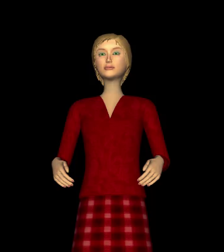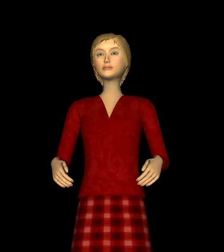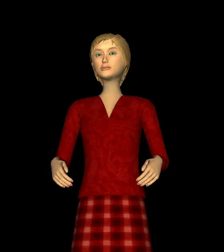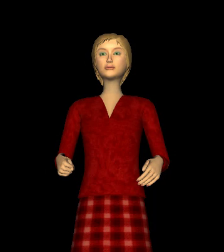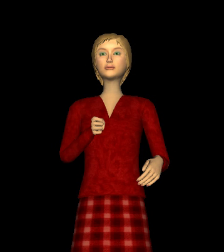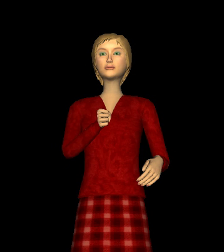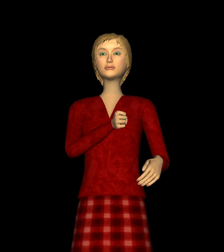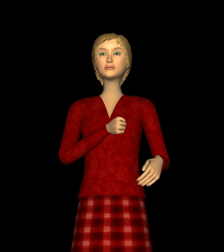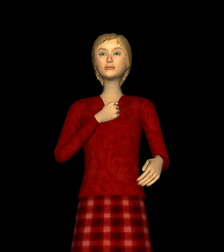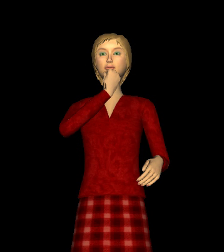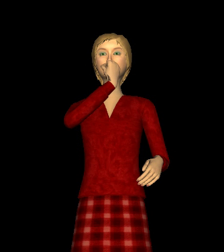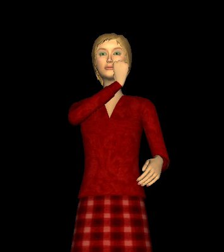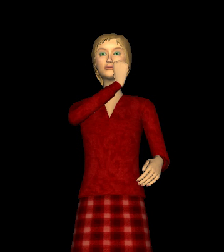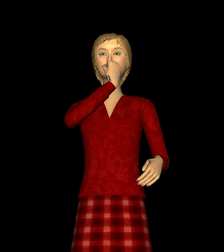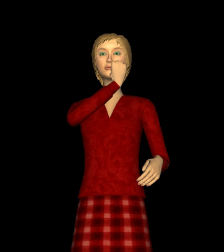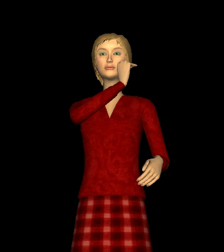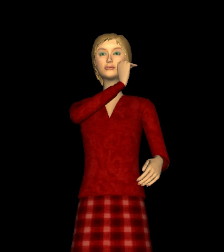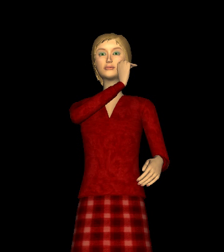ثلاجة